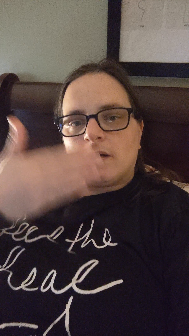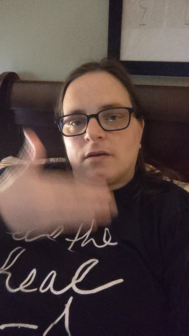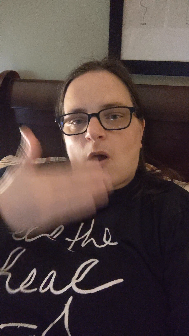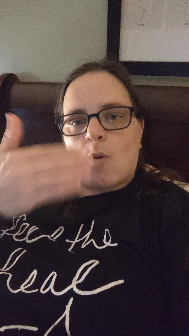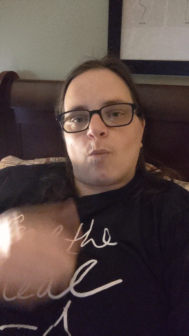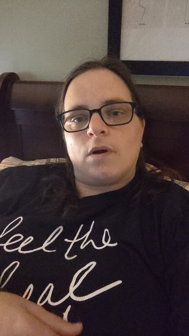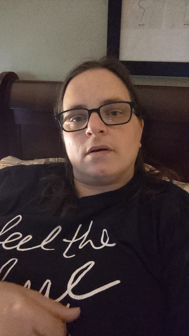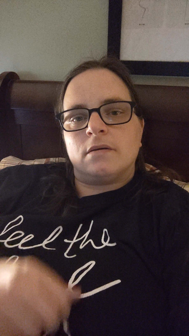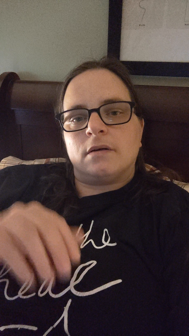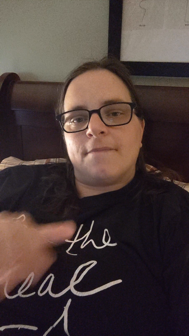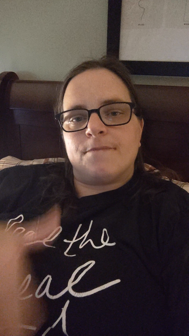pants